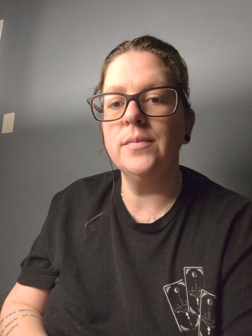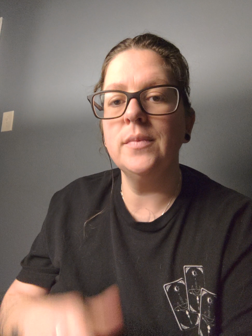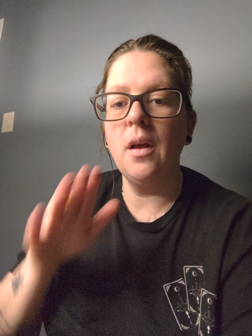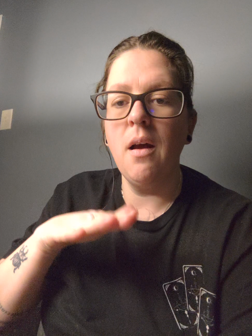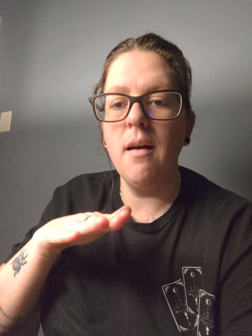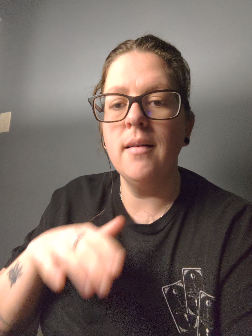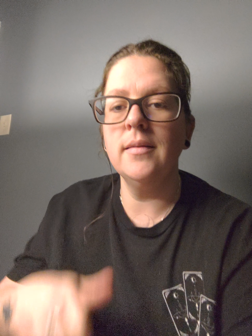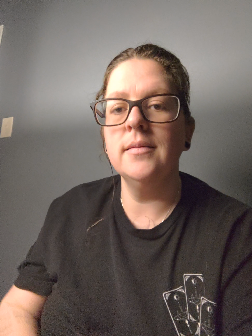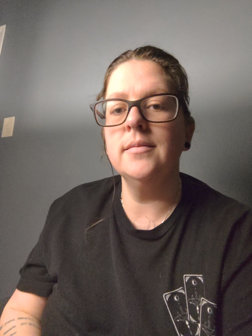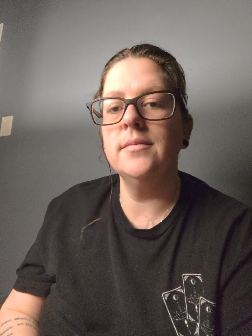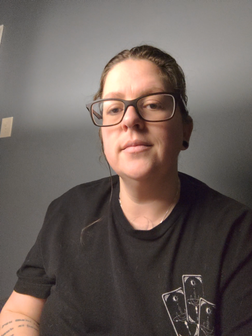on